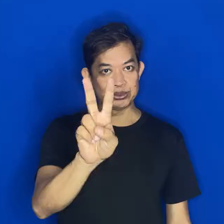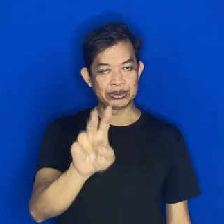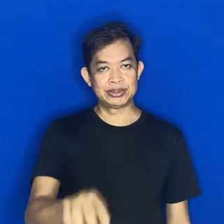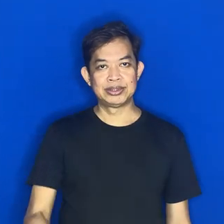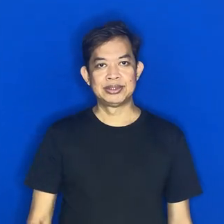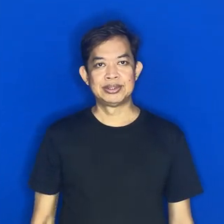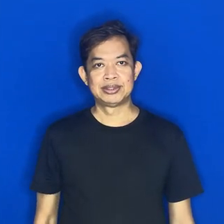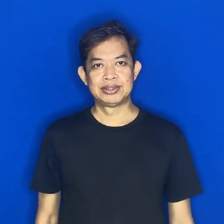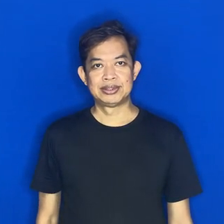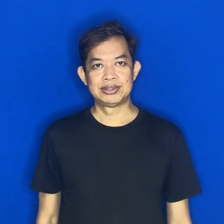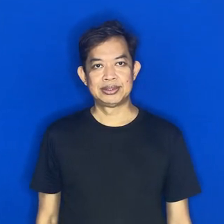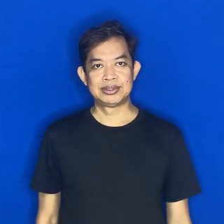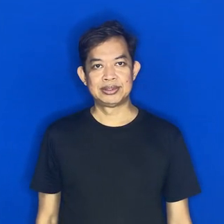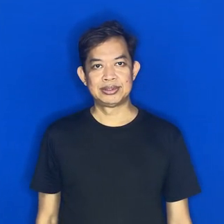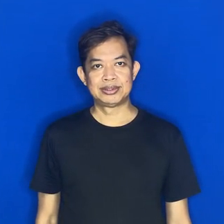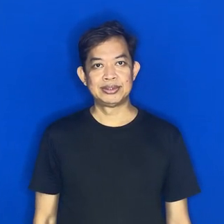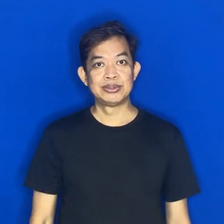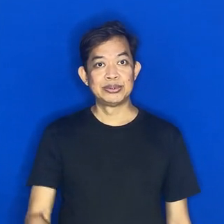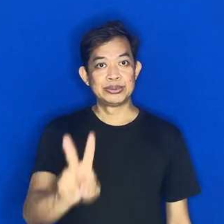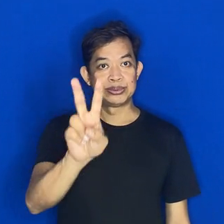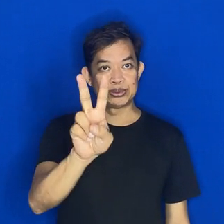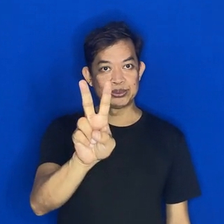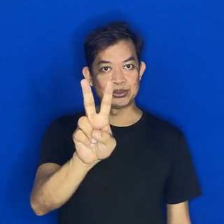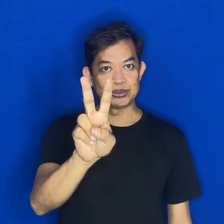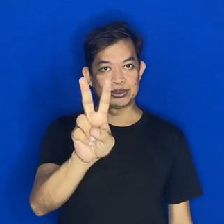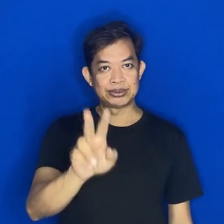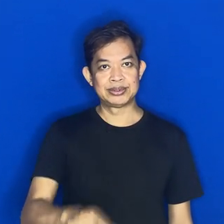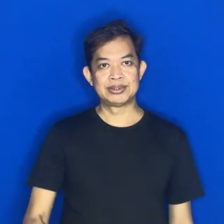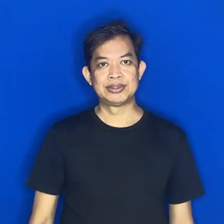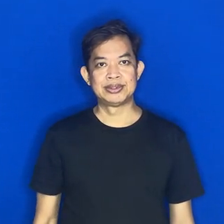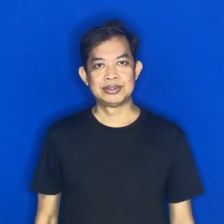two